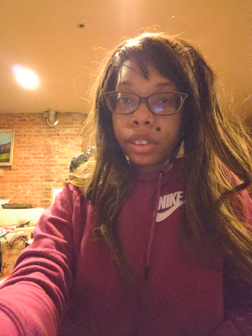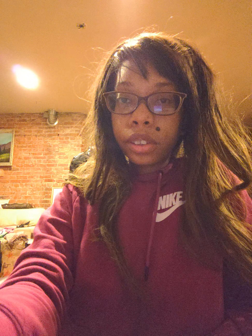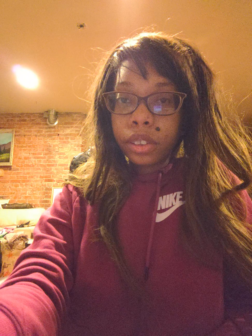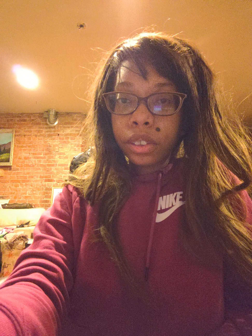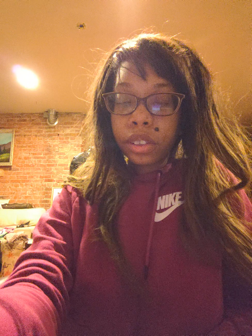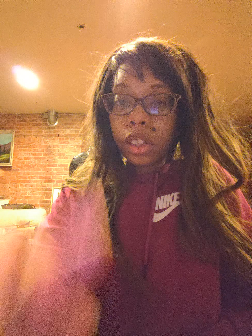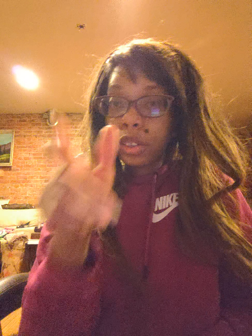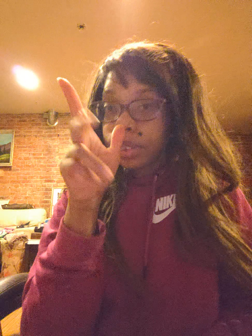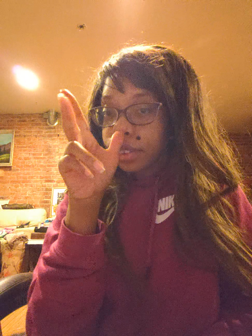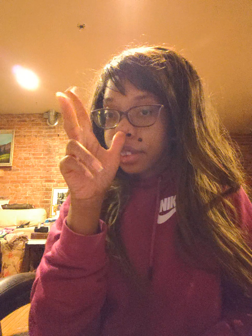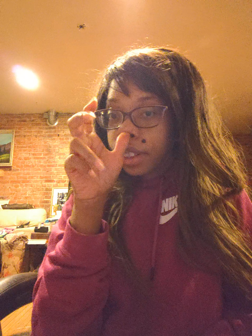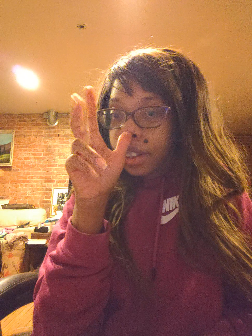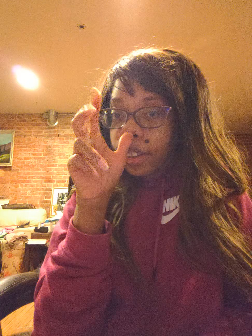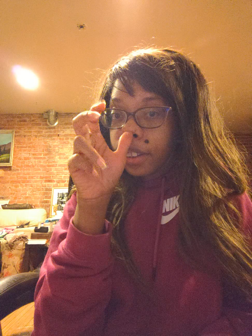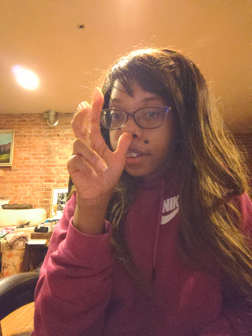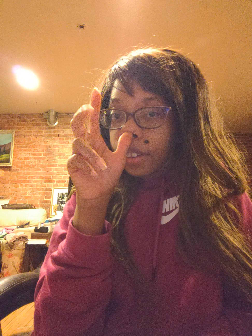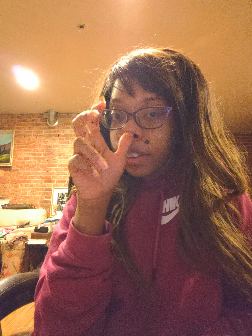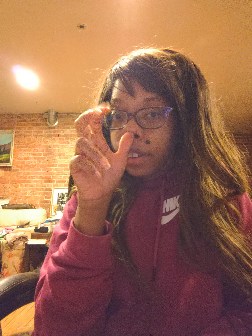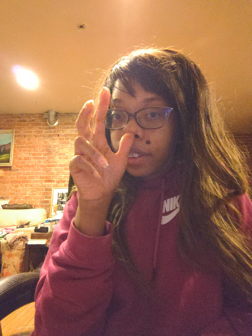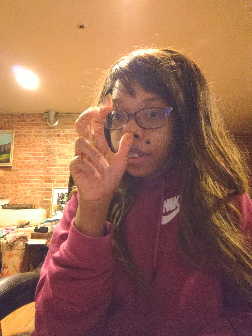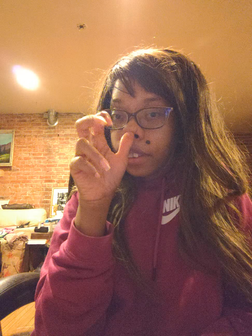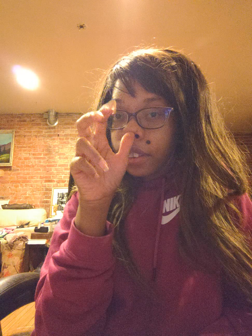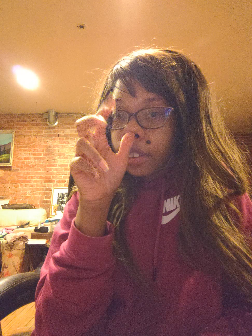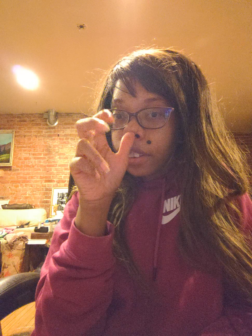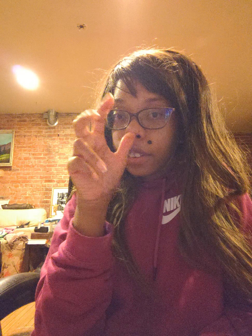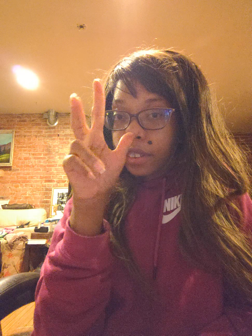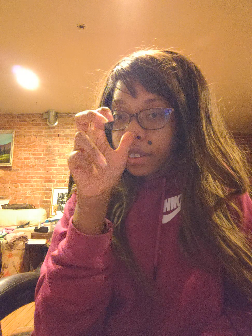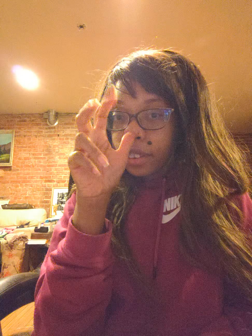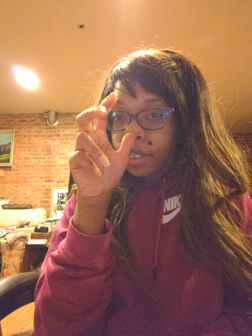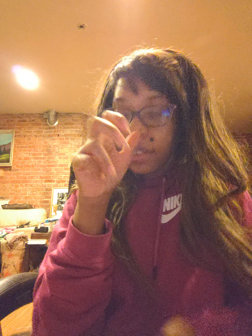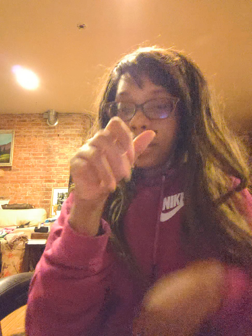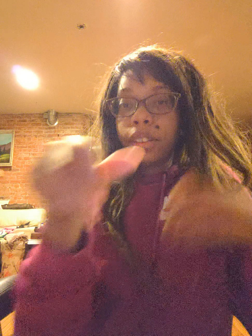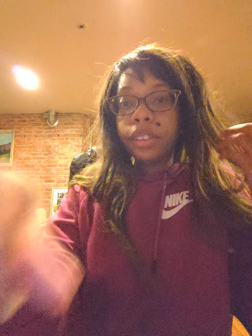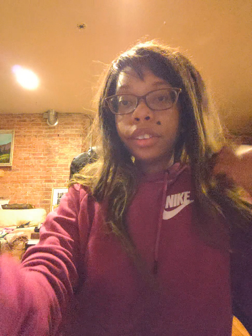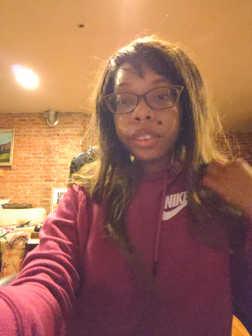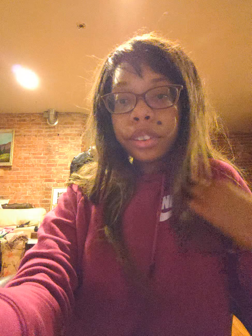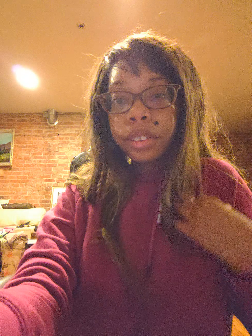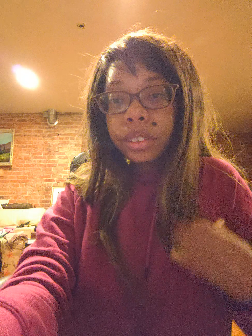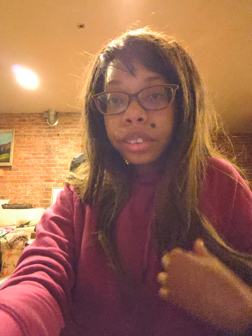bug